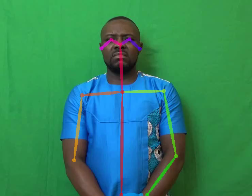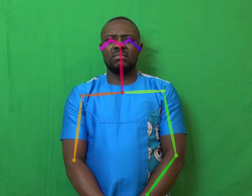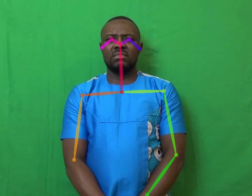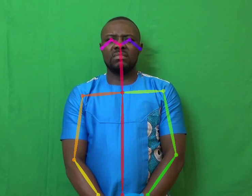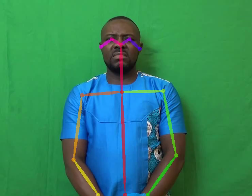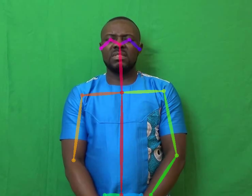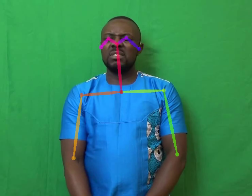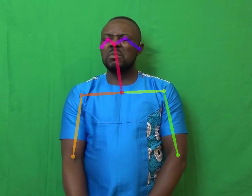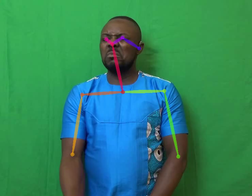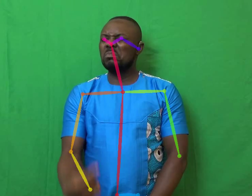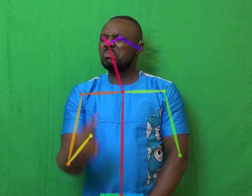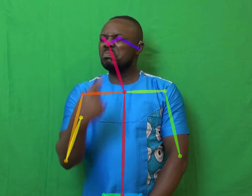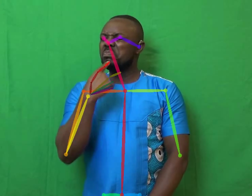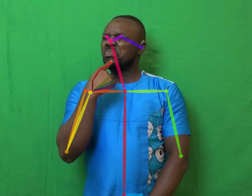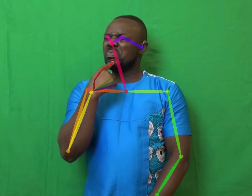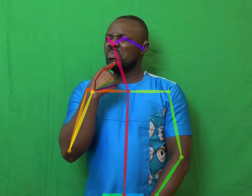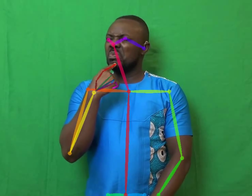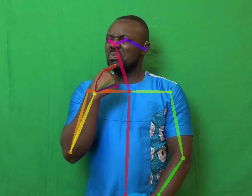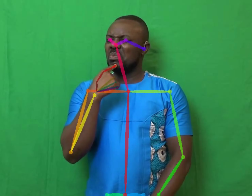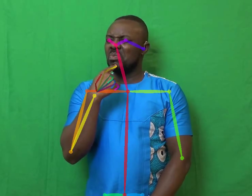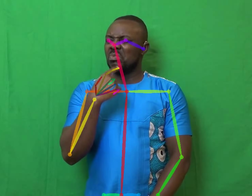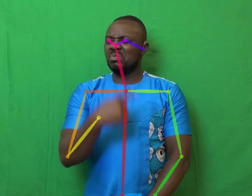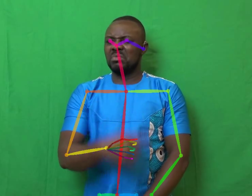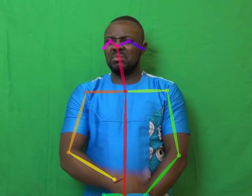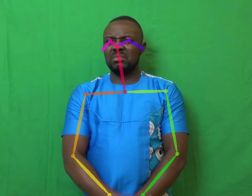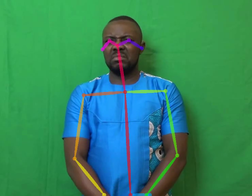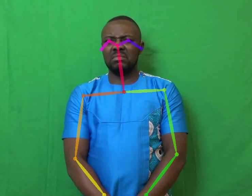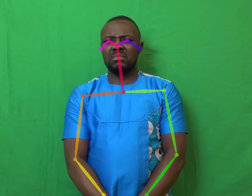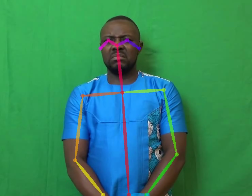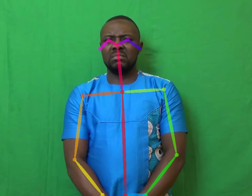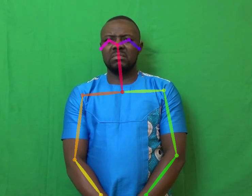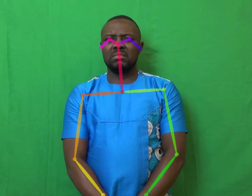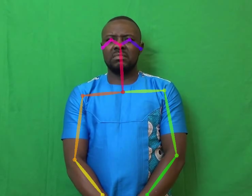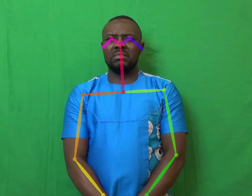disappointed